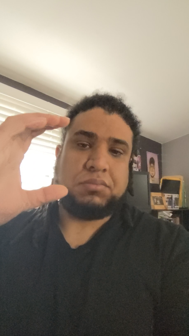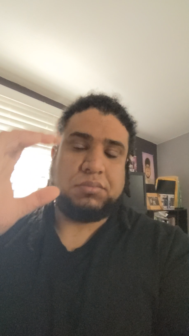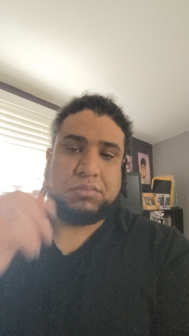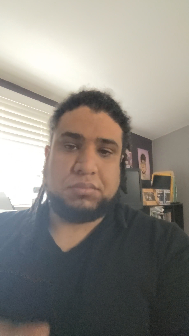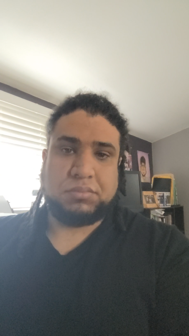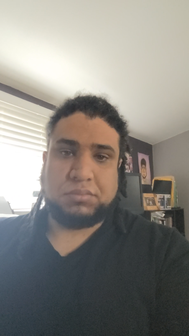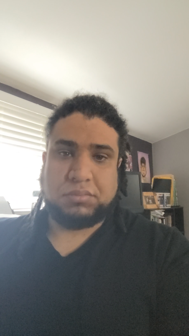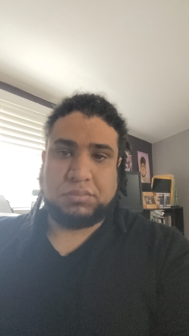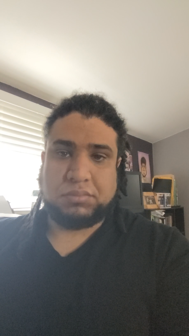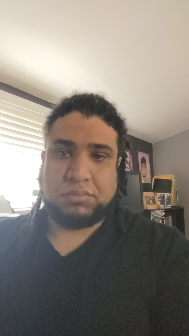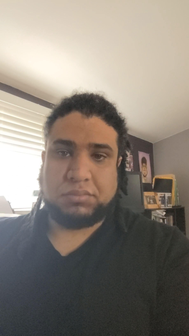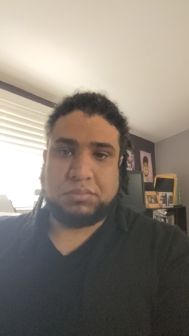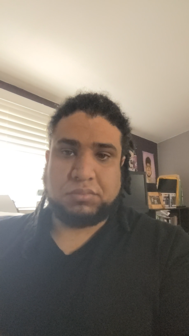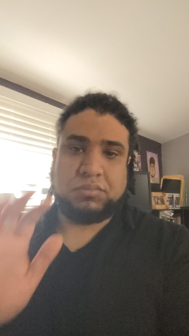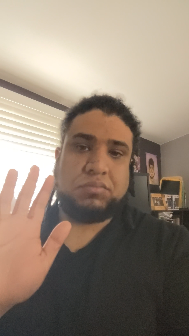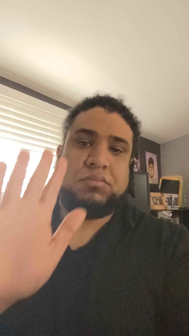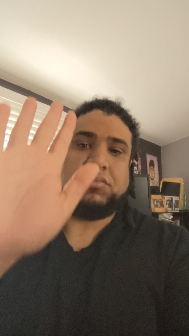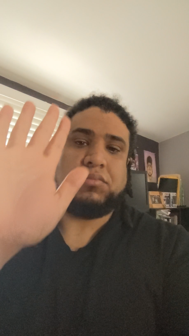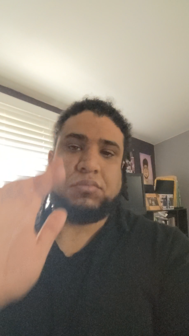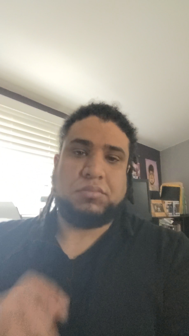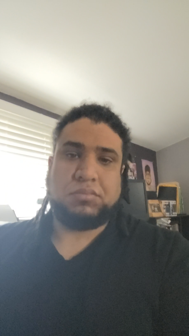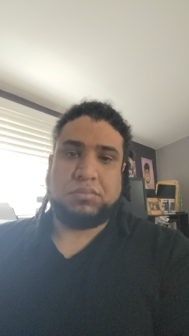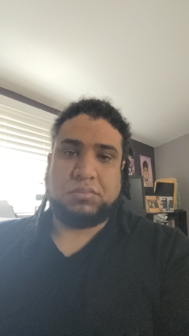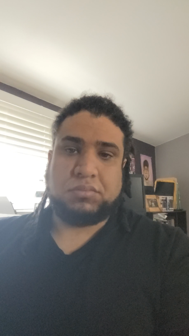push